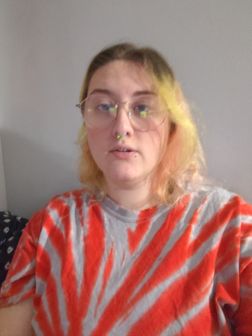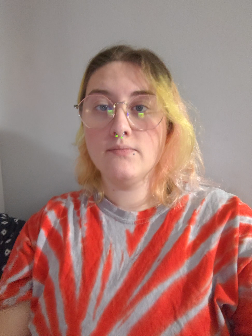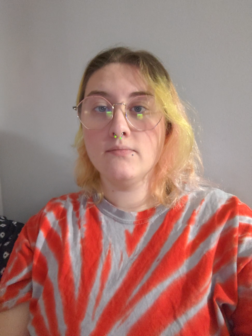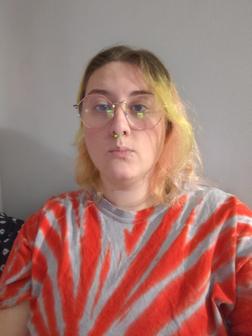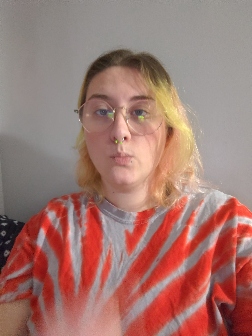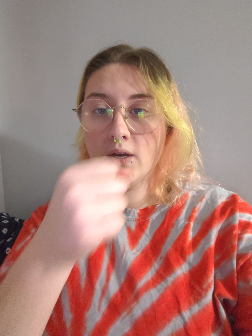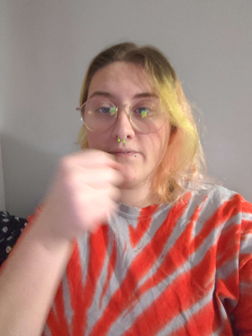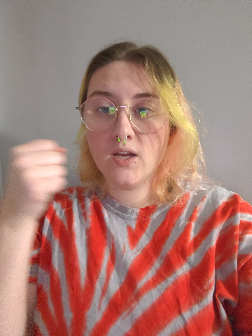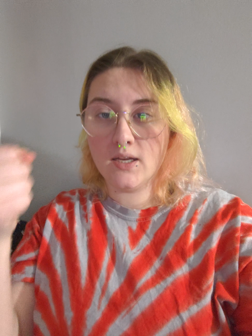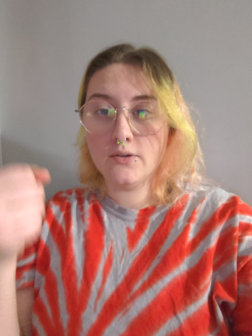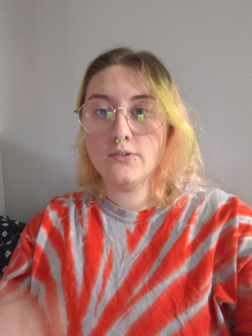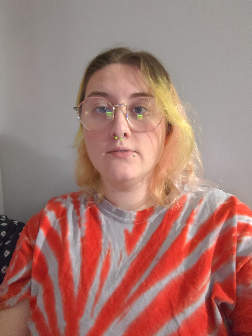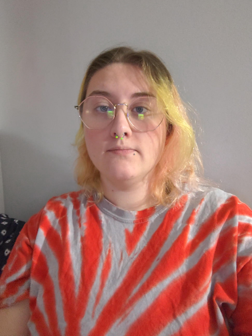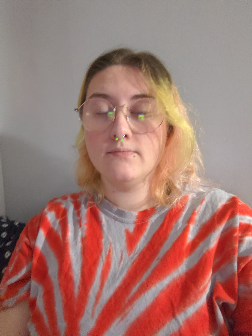refrigerator